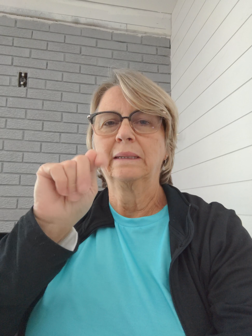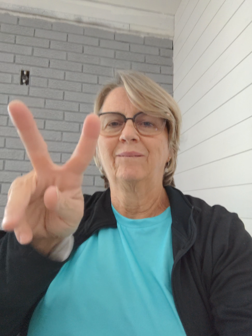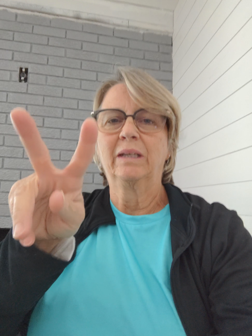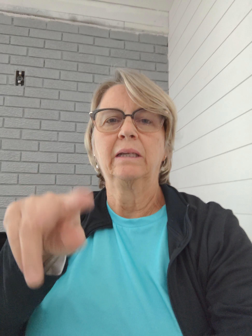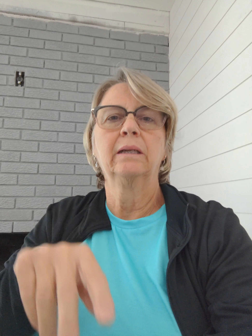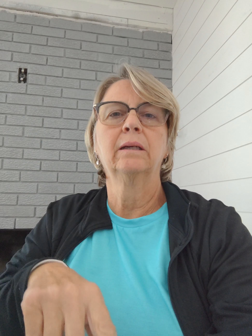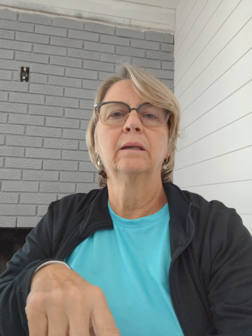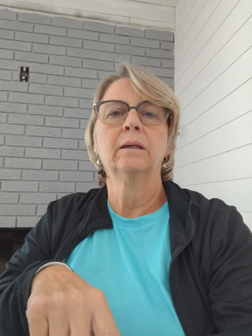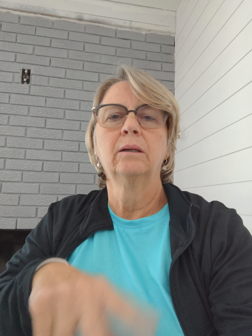TV